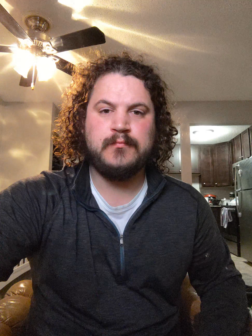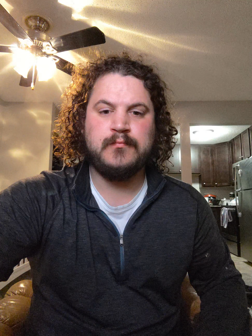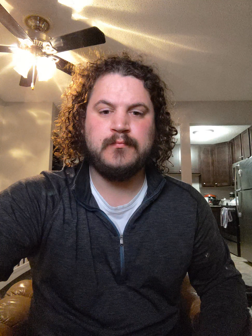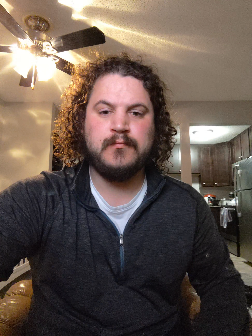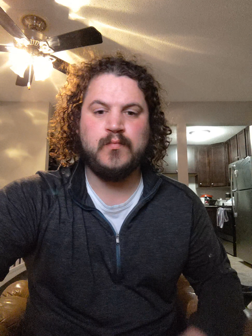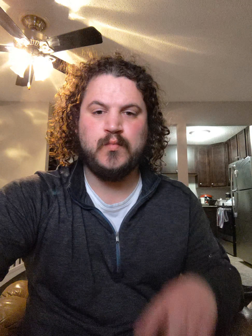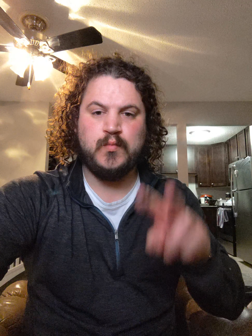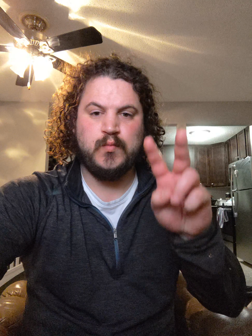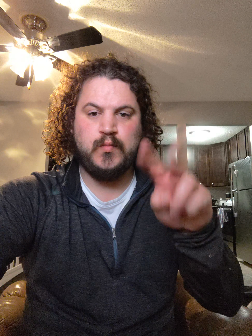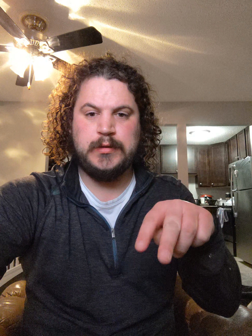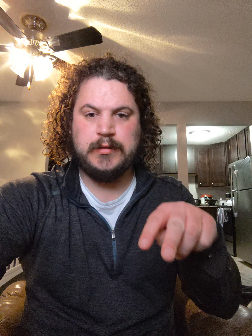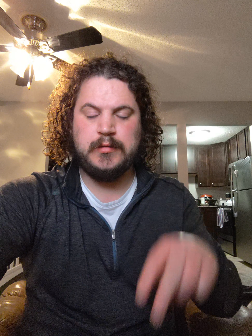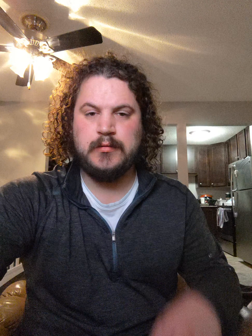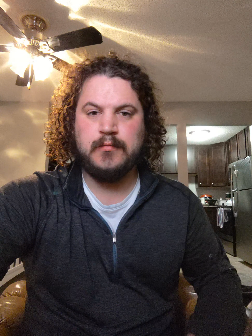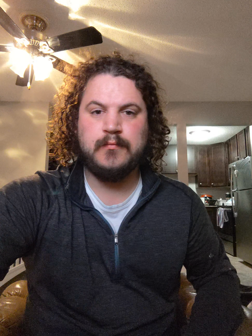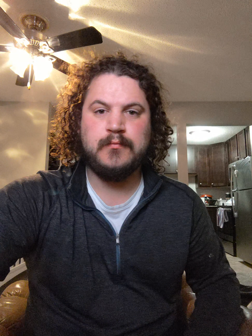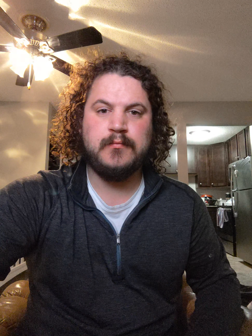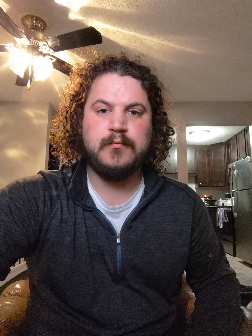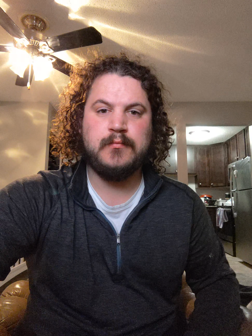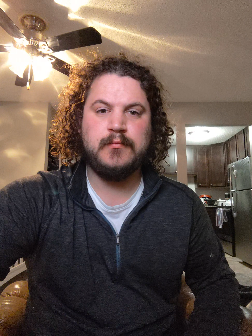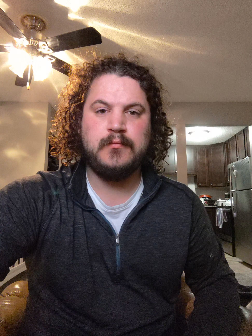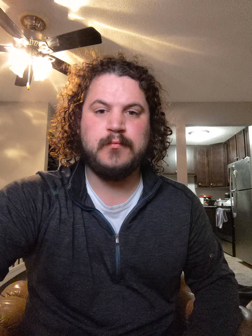read